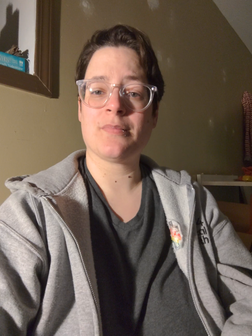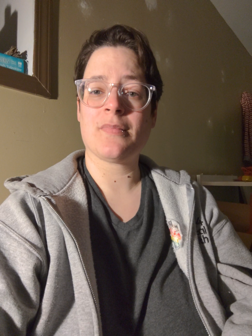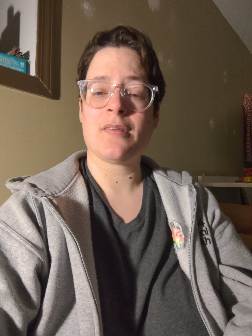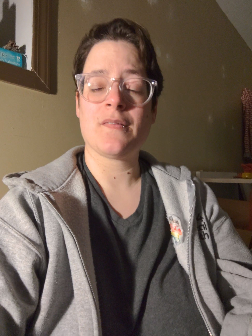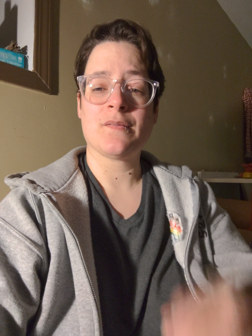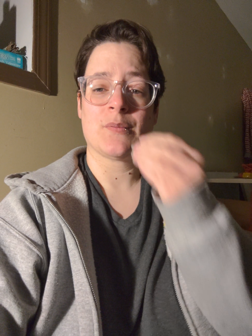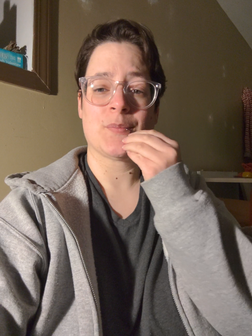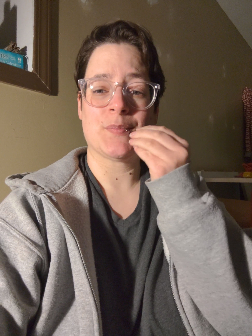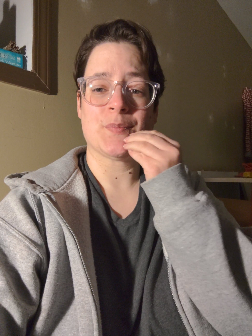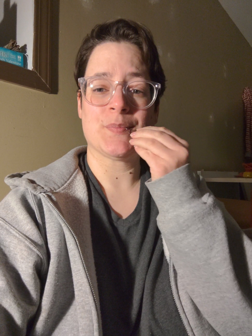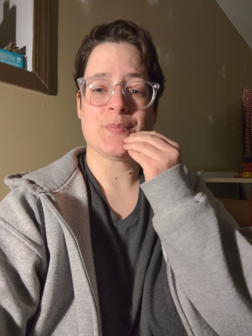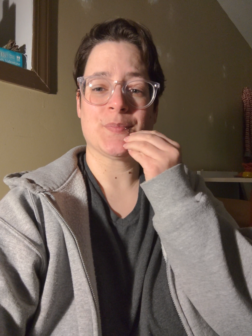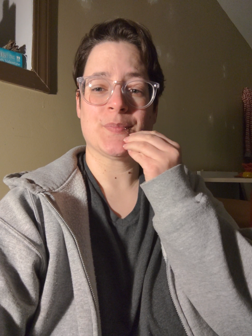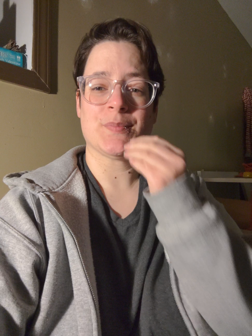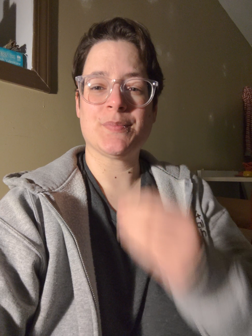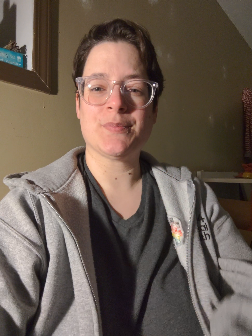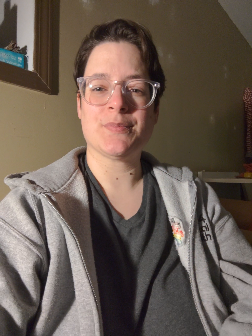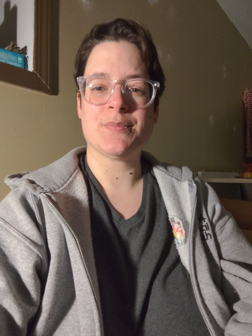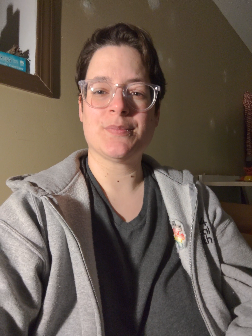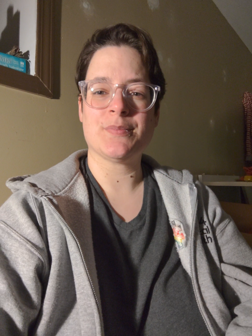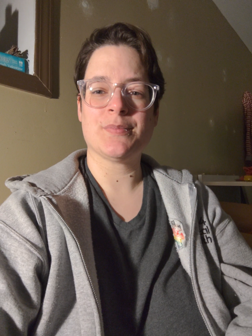food